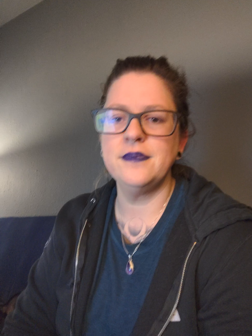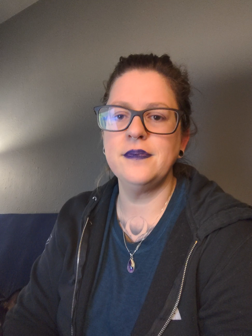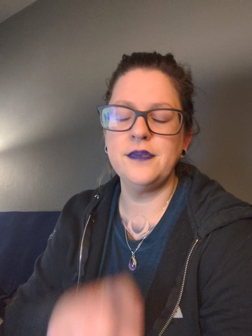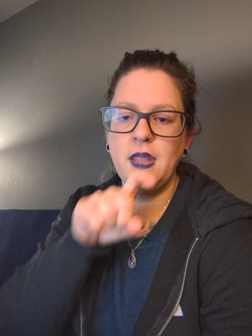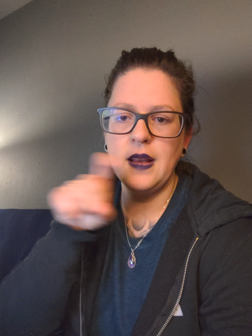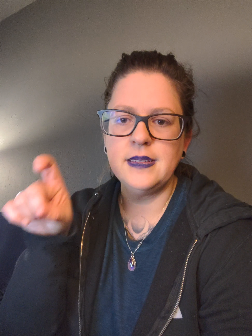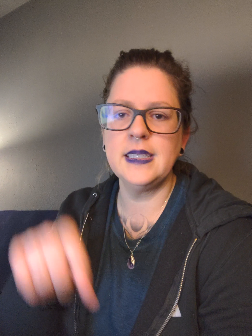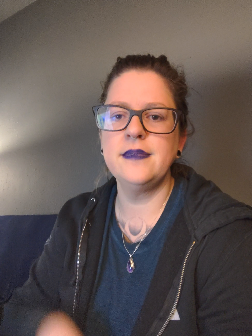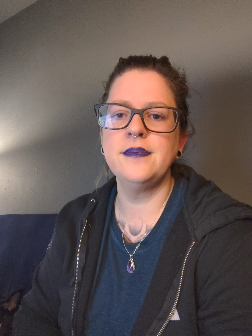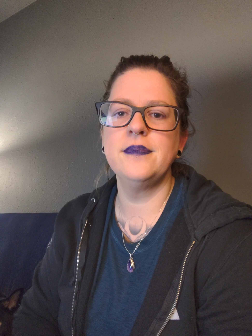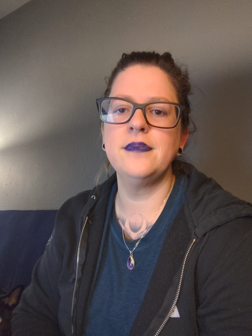closet